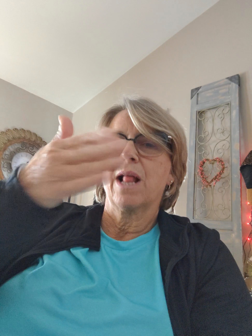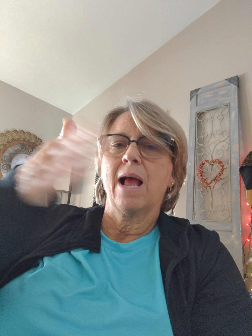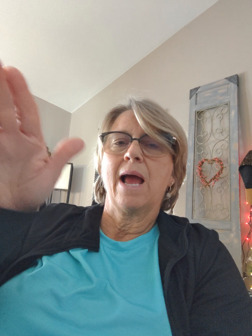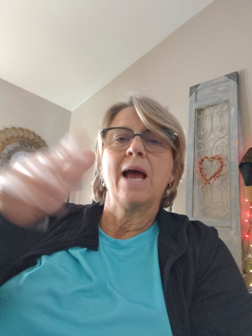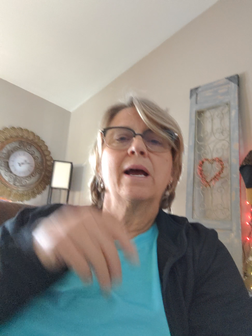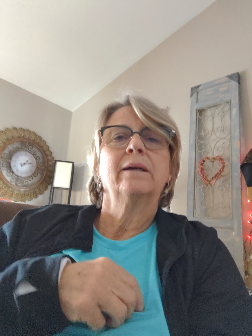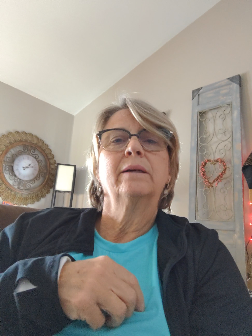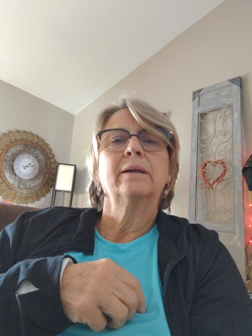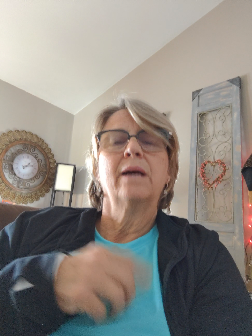flag